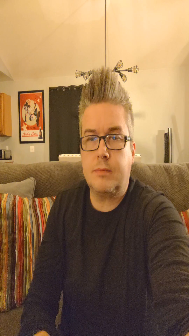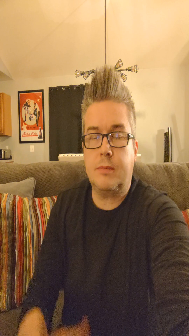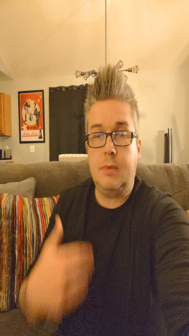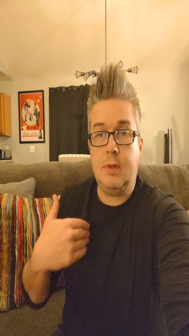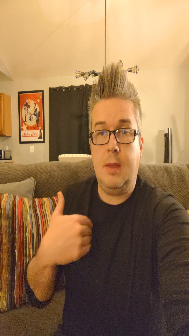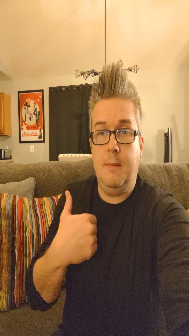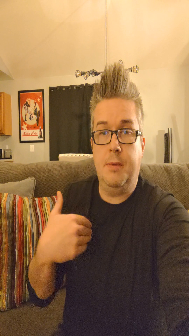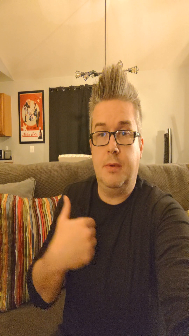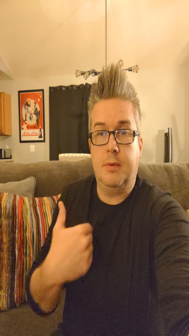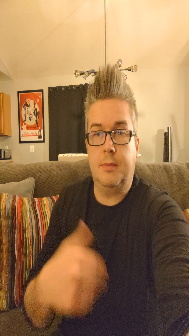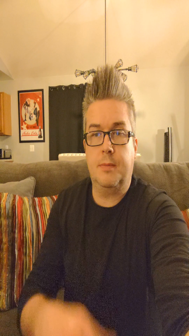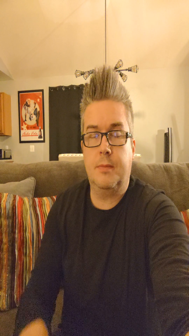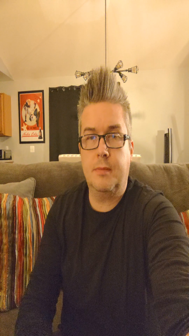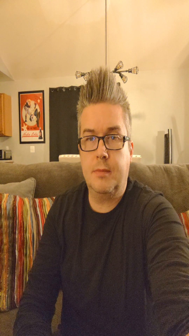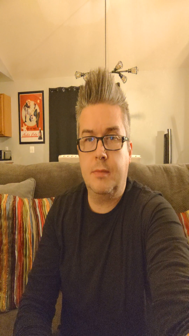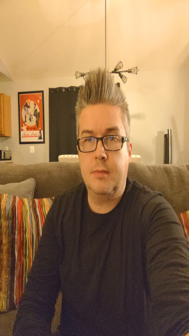animal